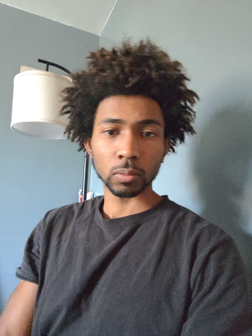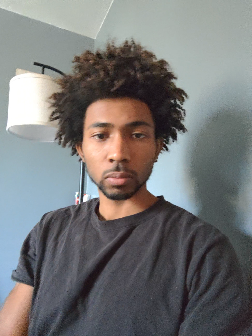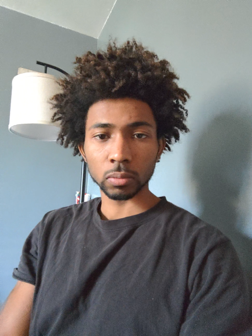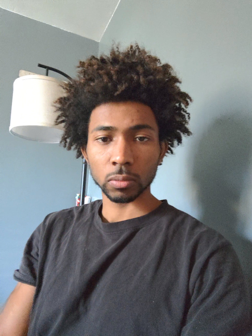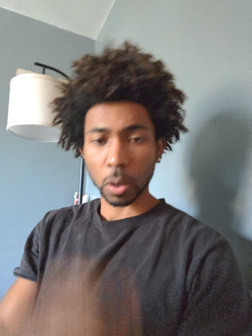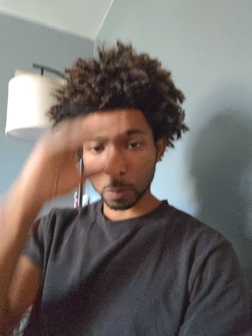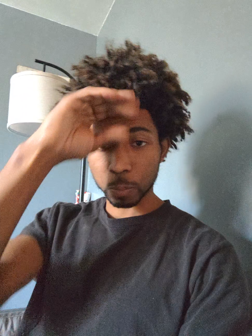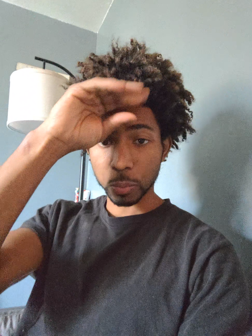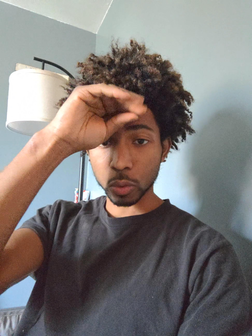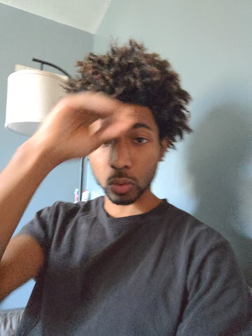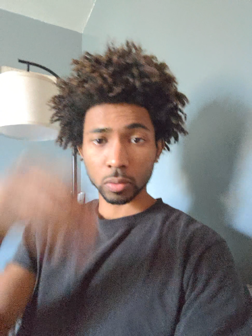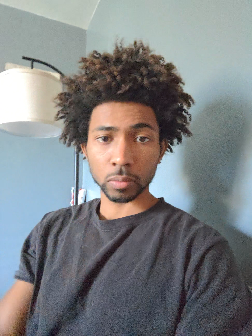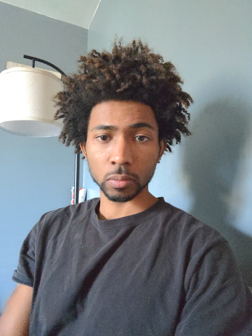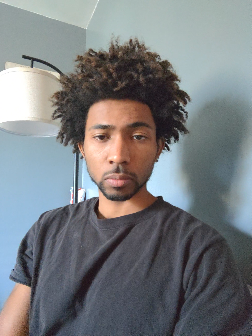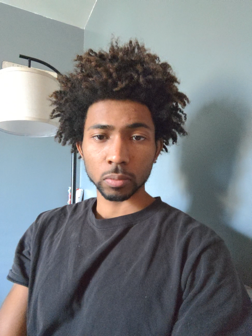boy